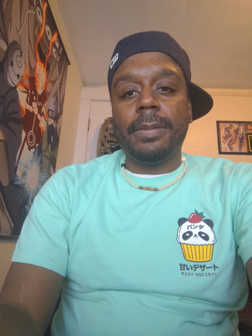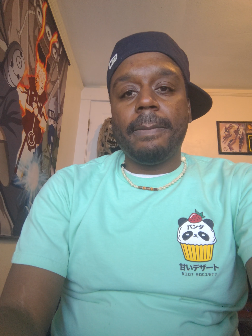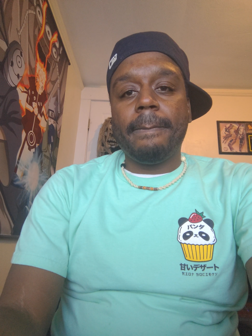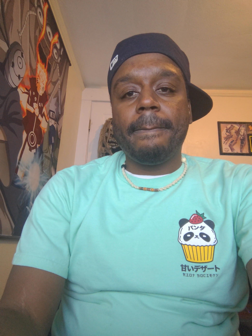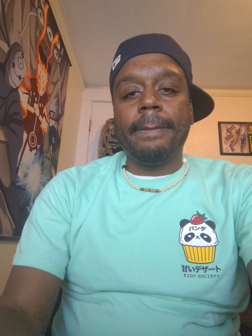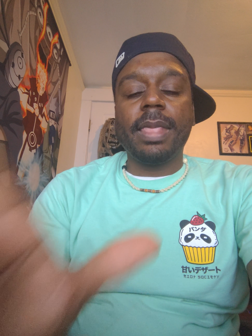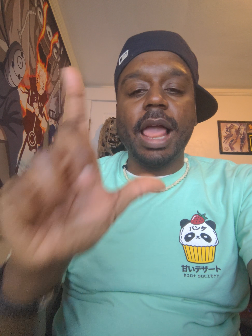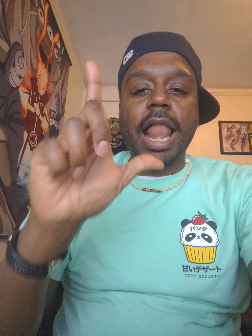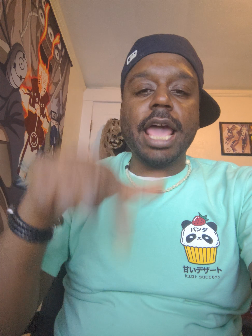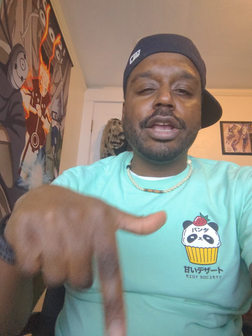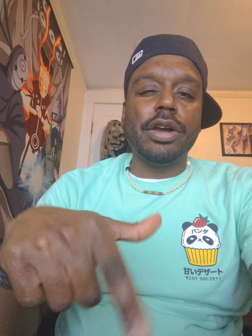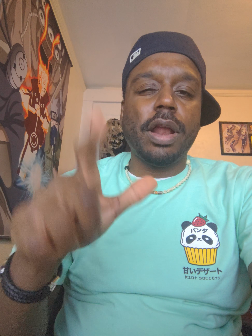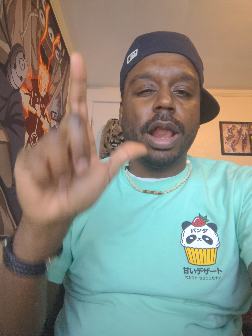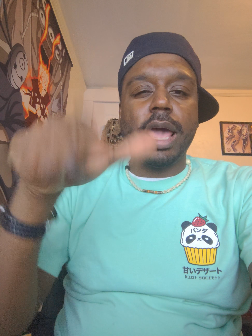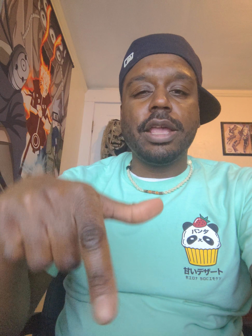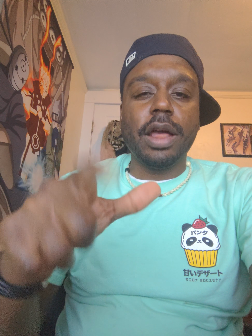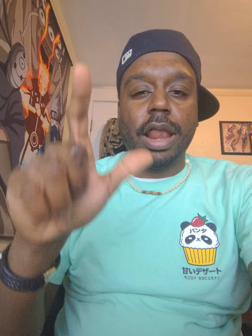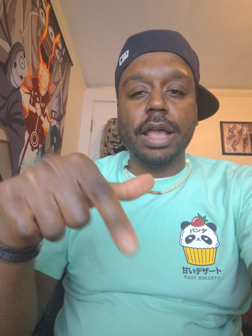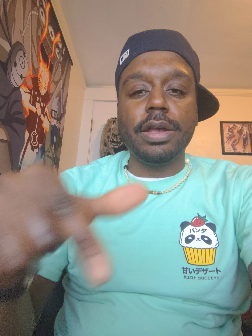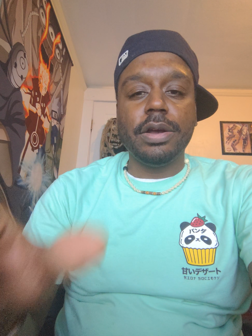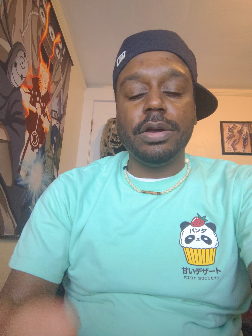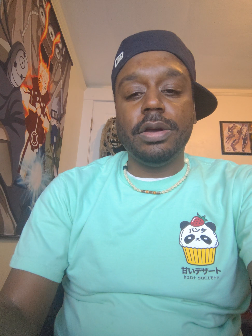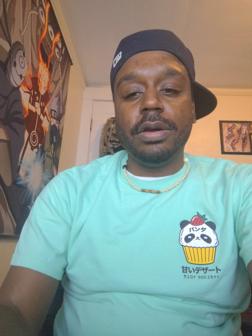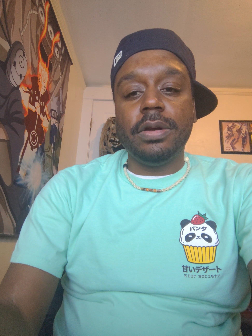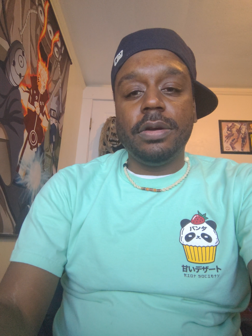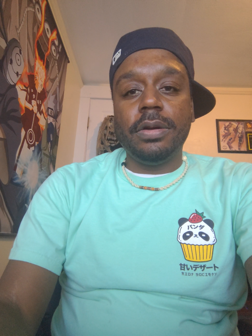later